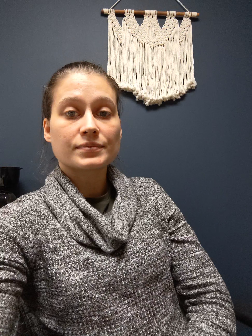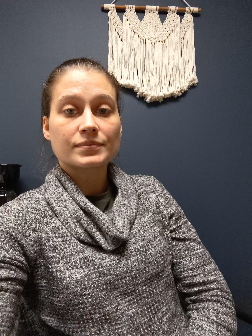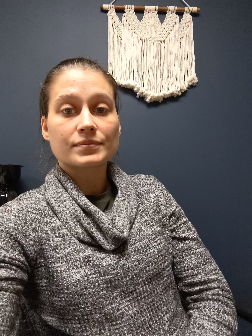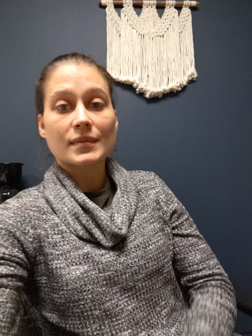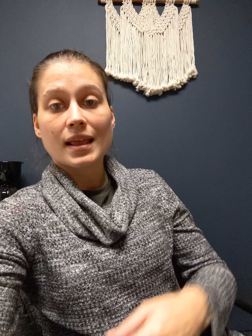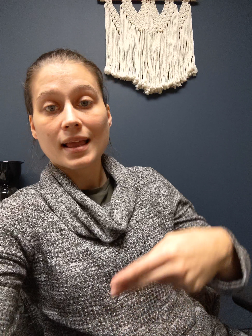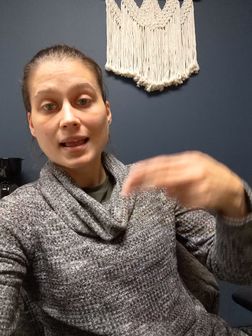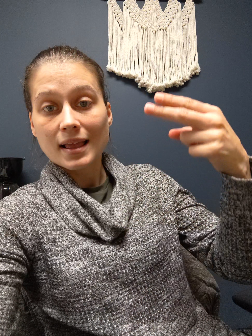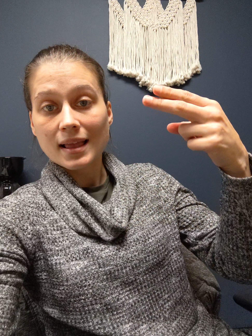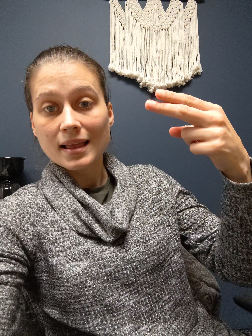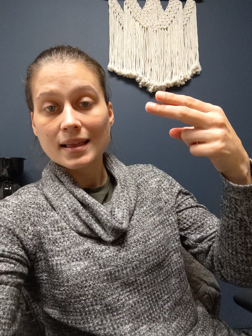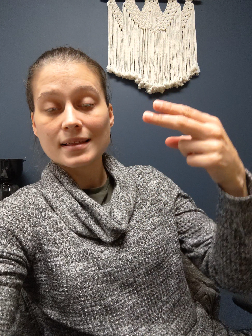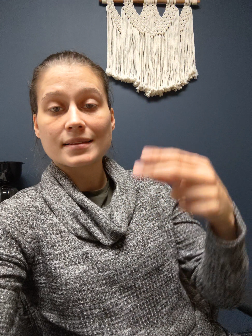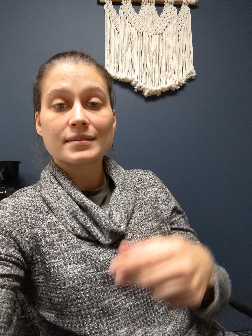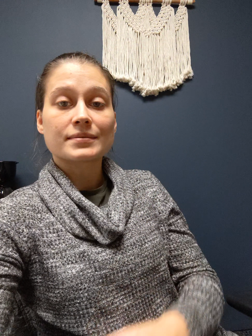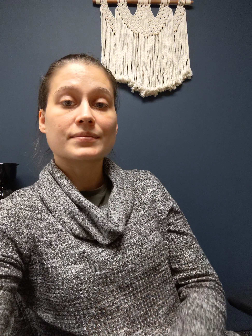high